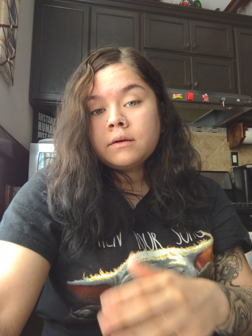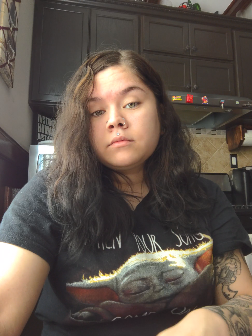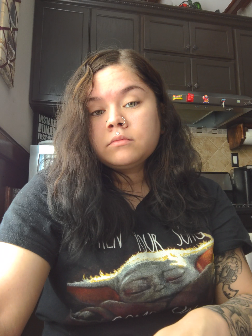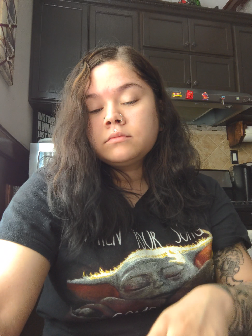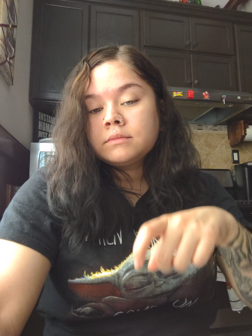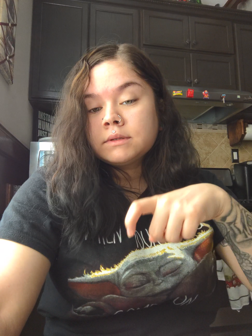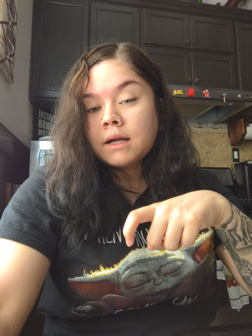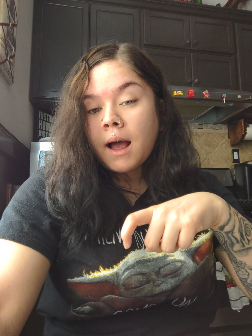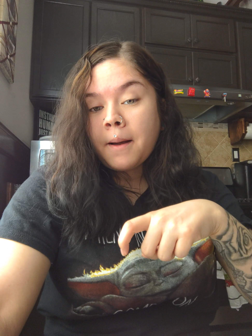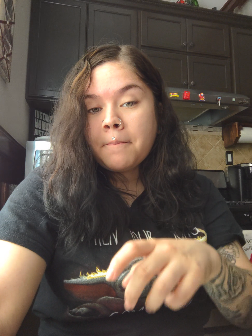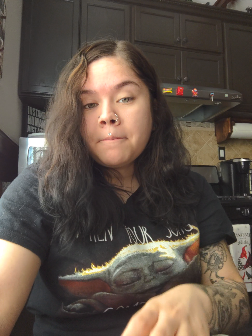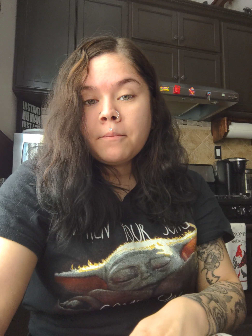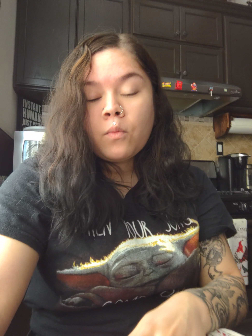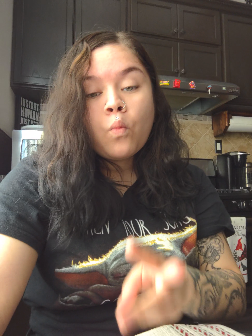time